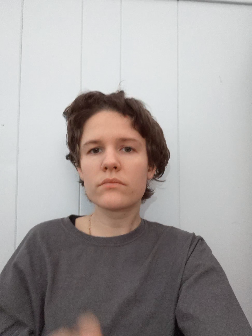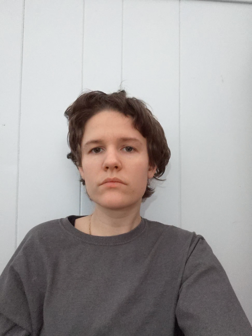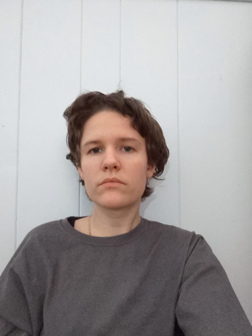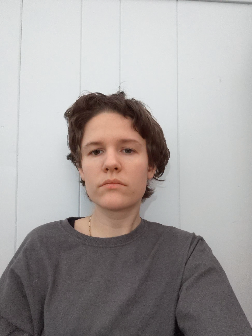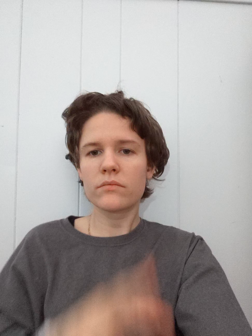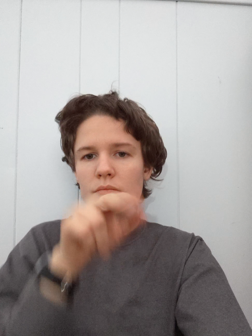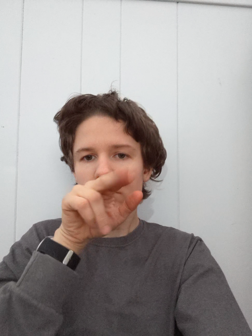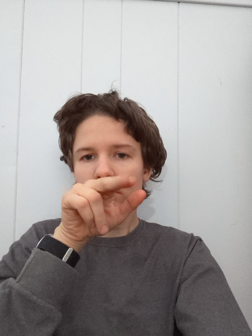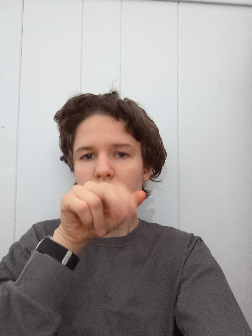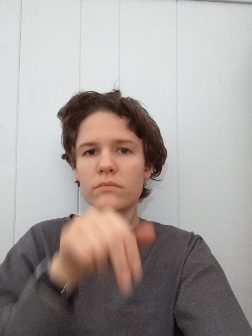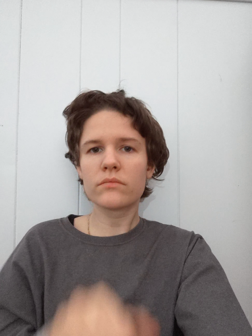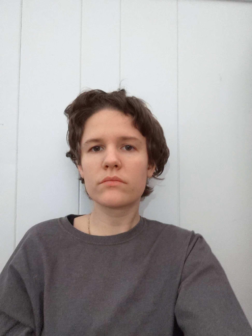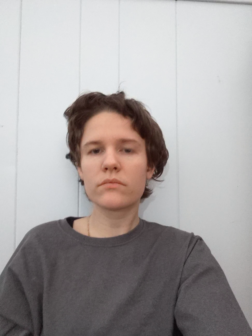tongue